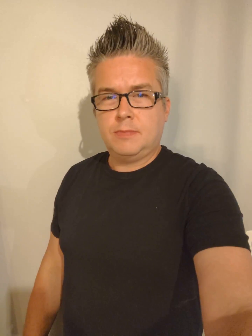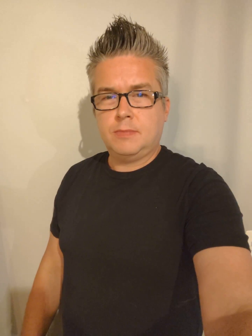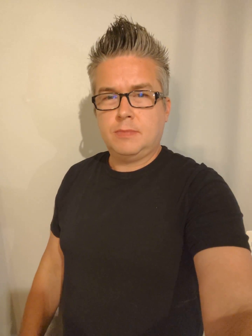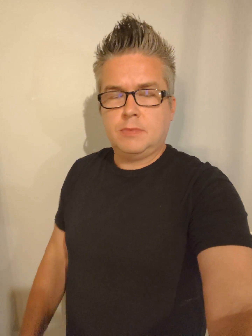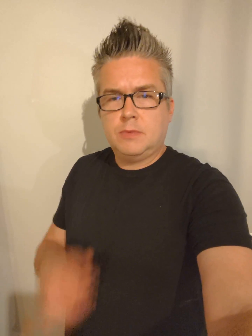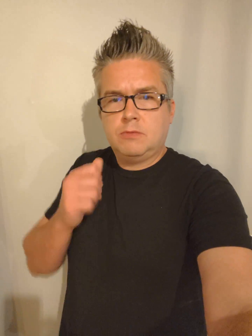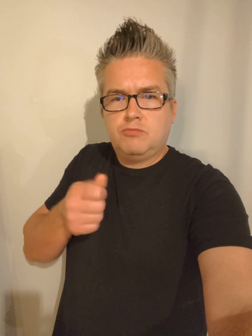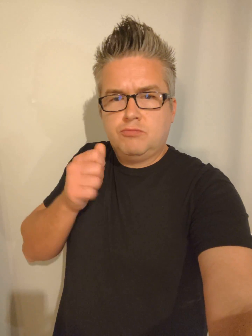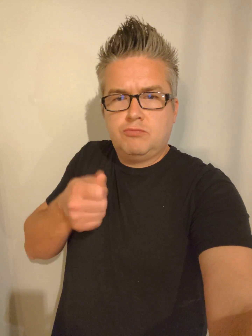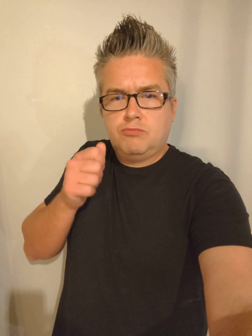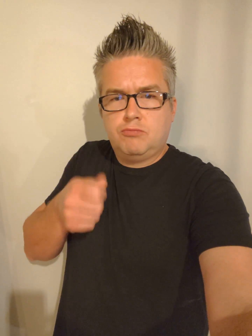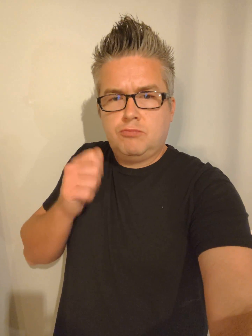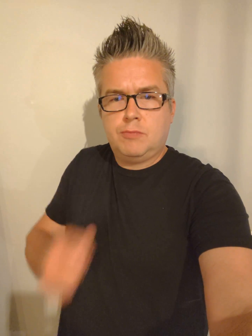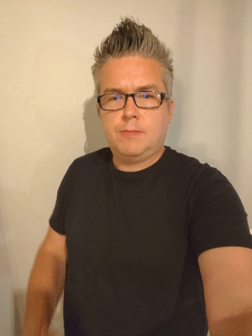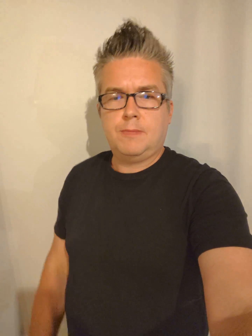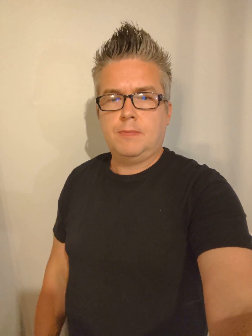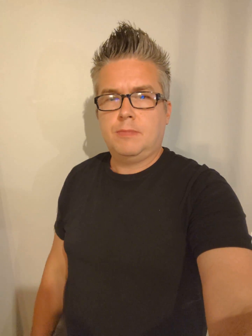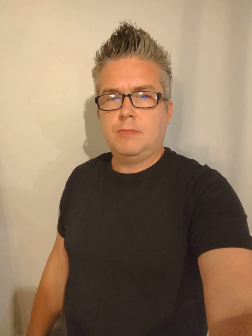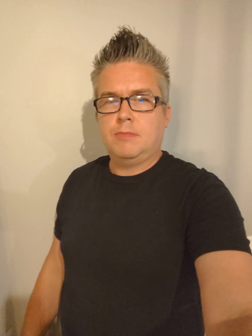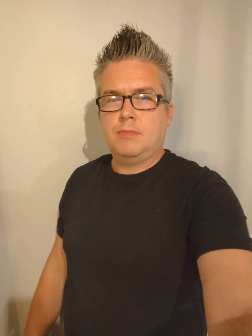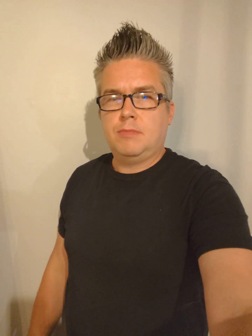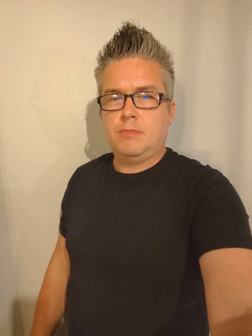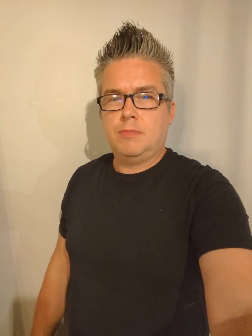cart